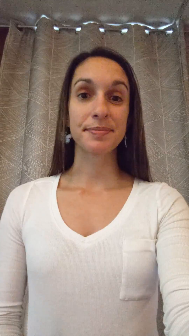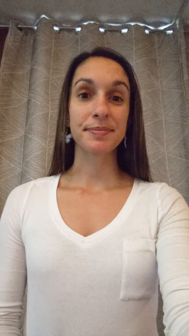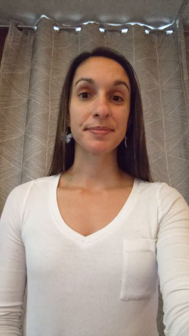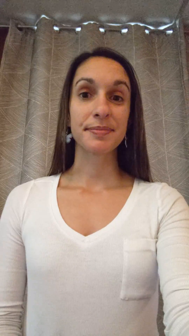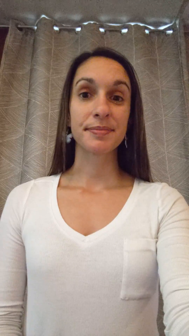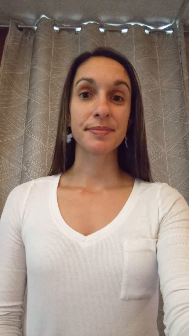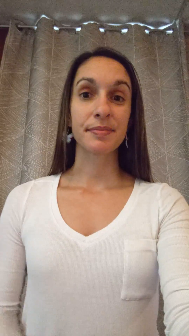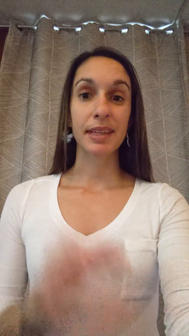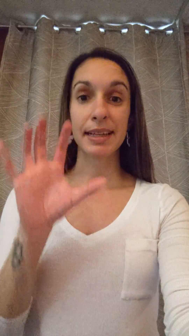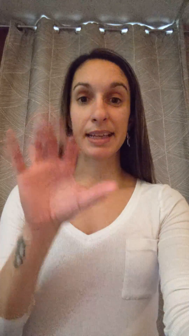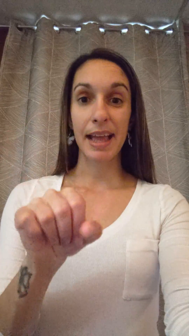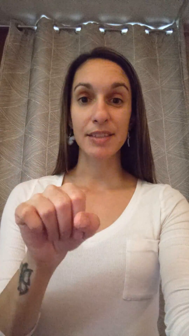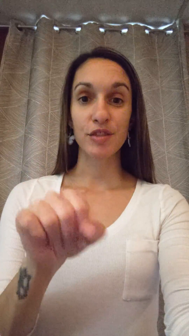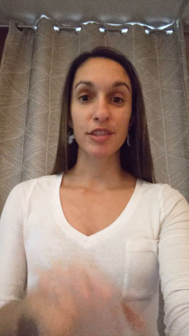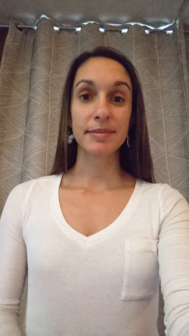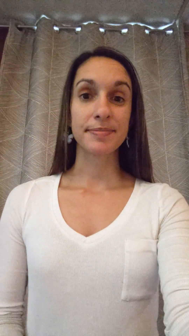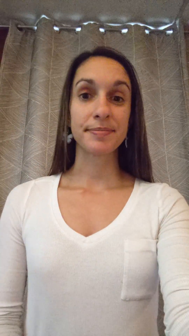catch